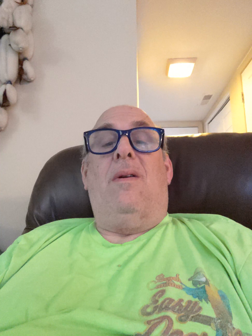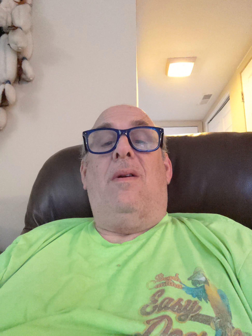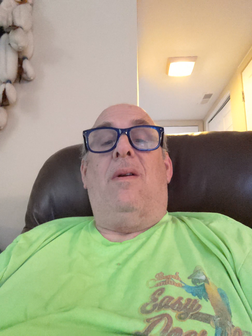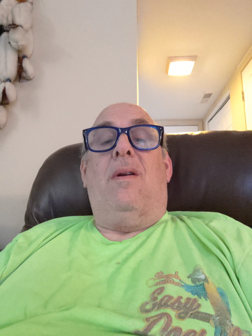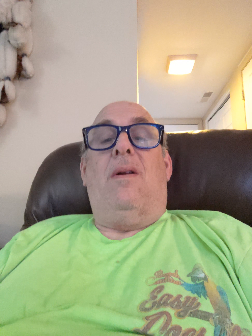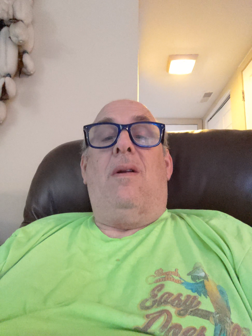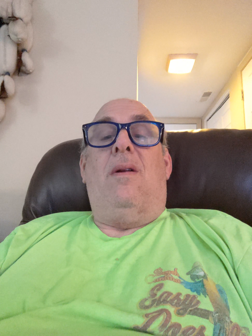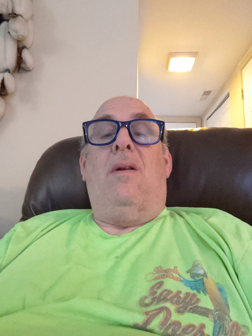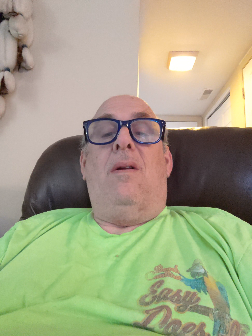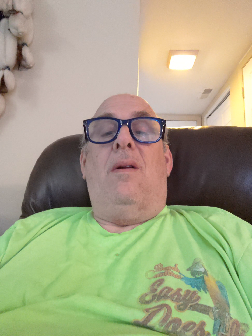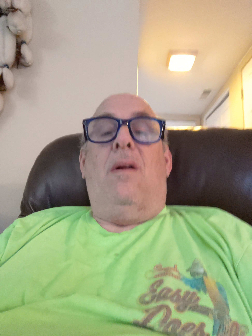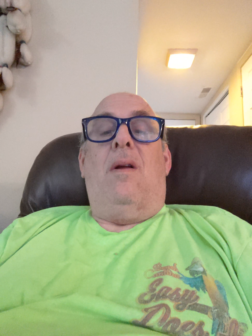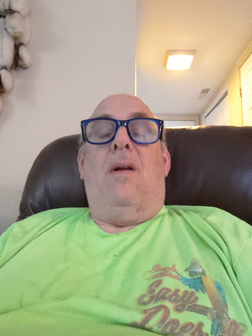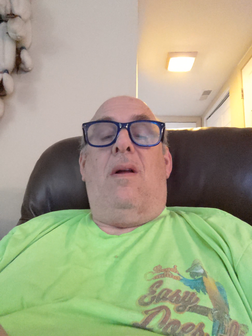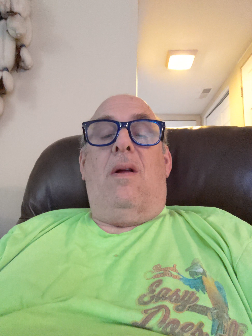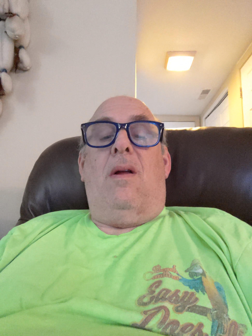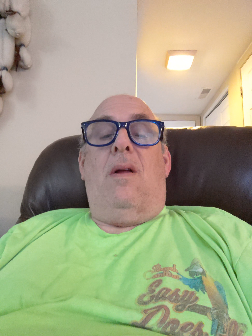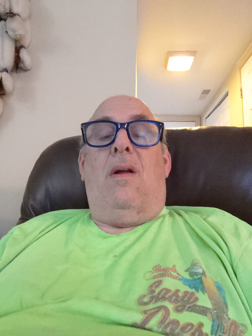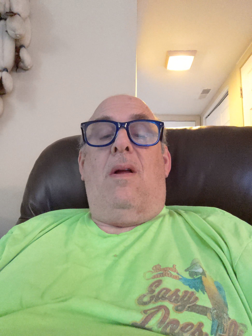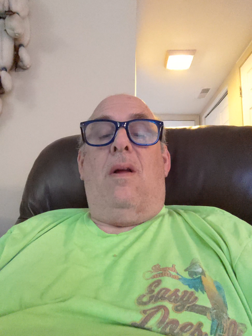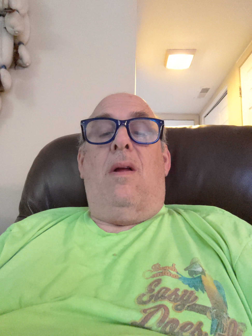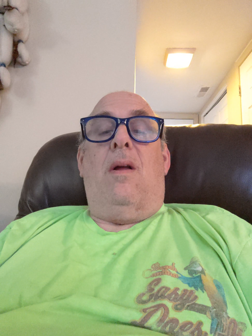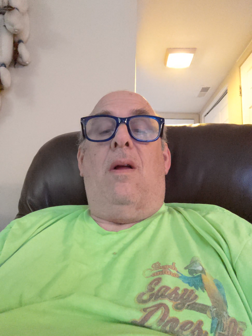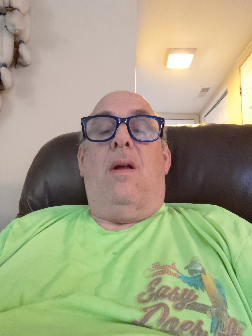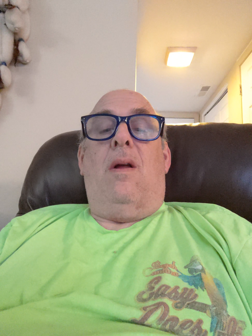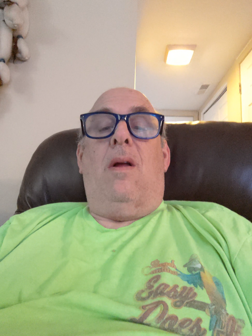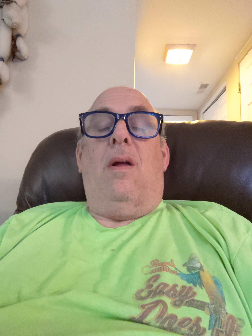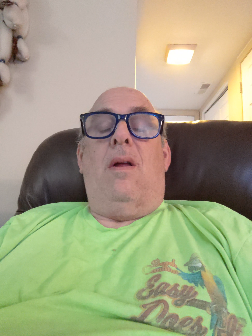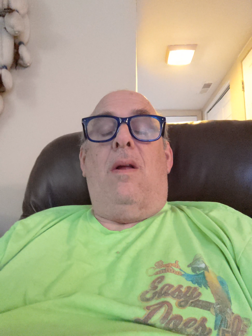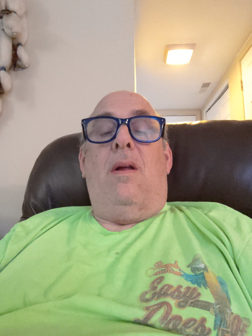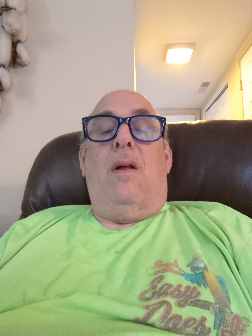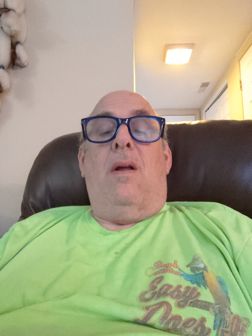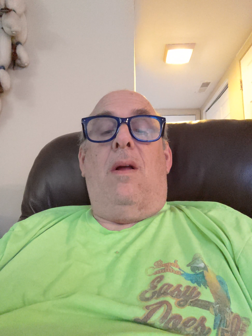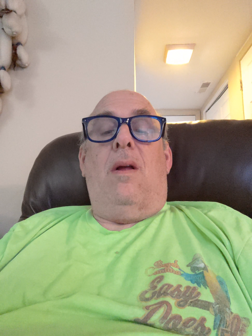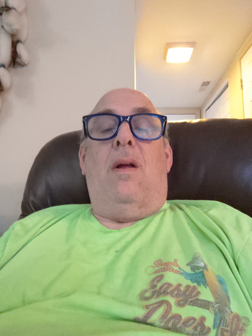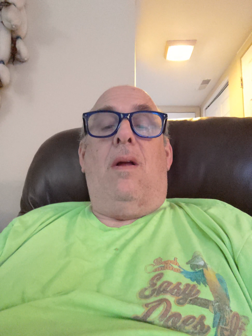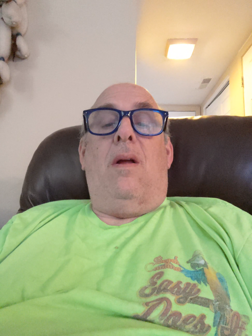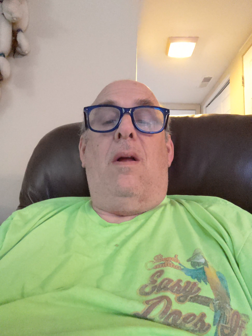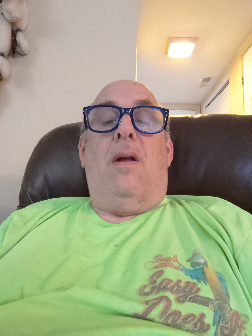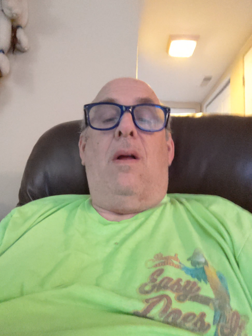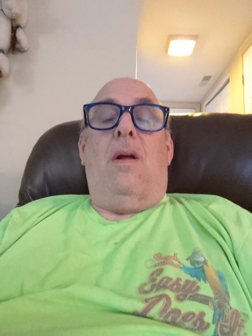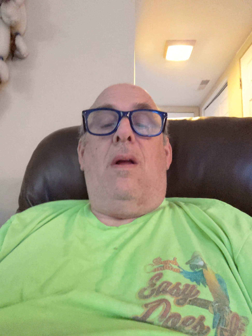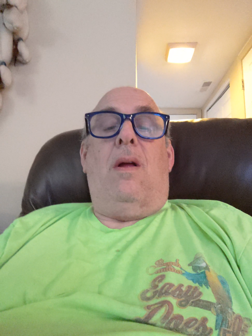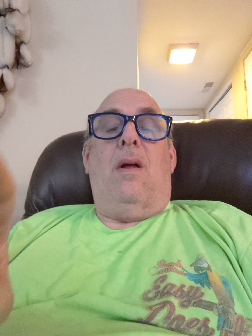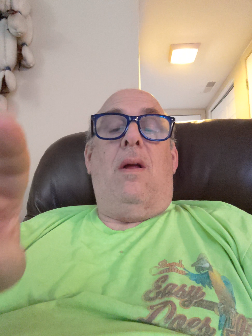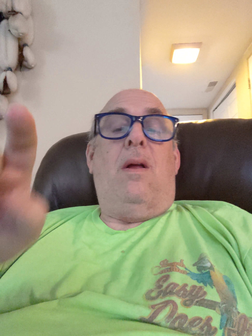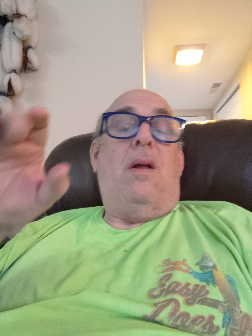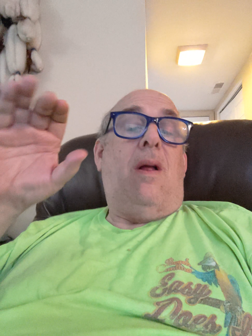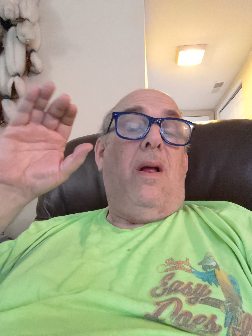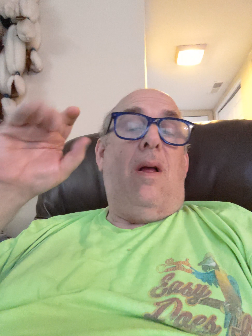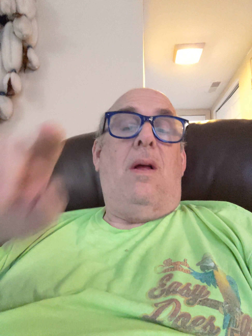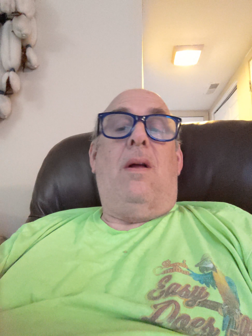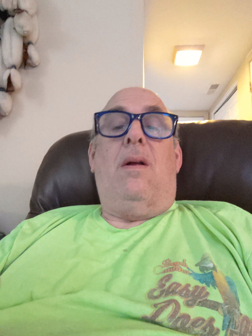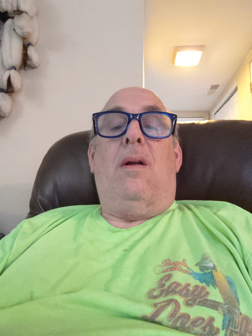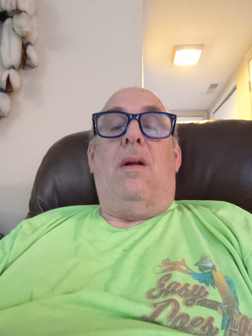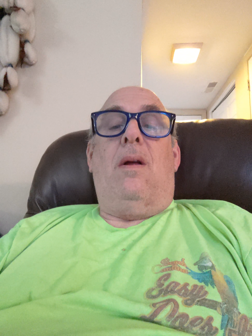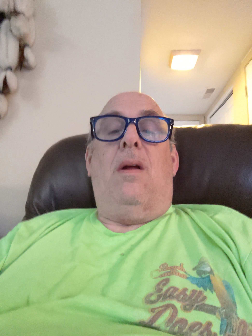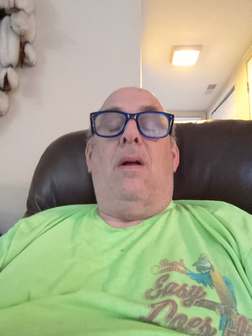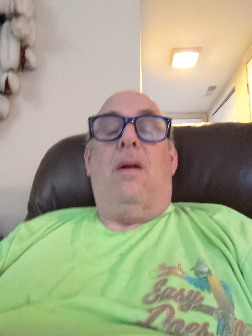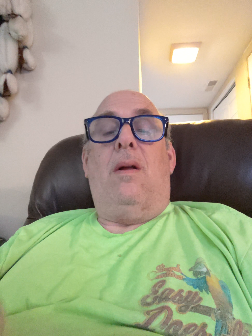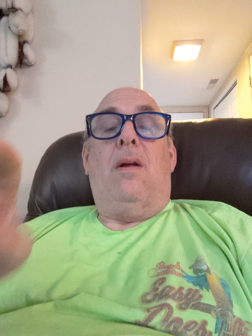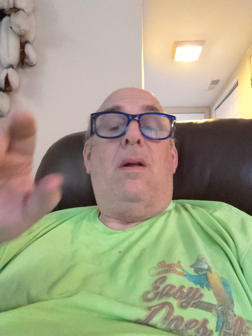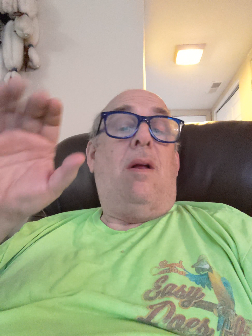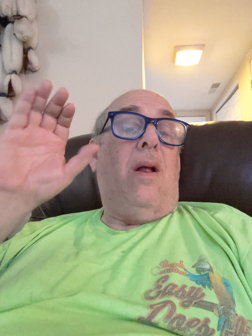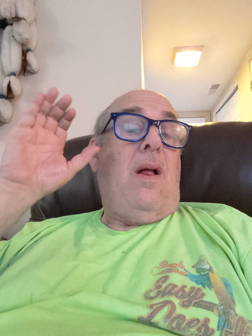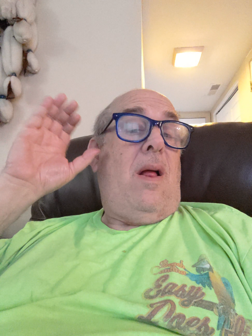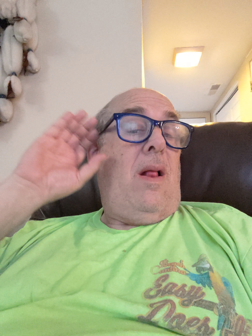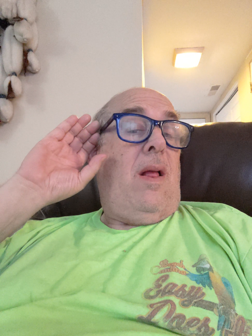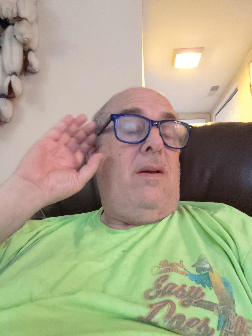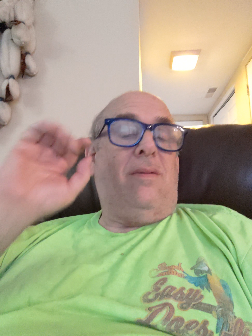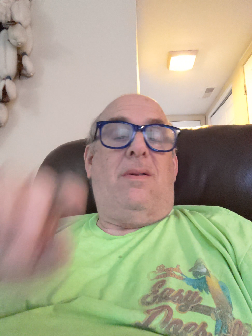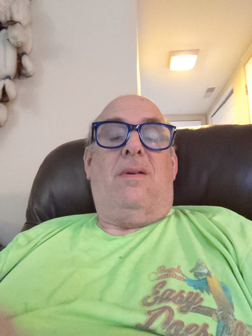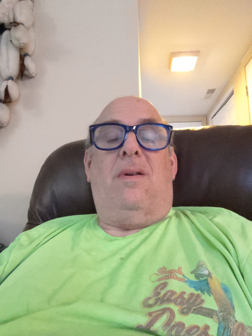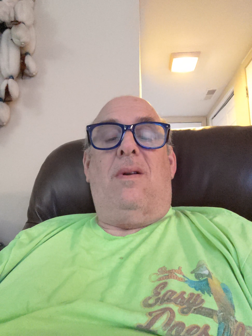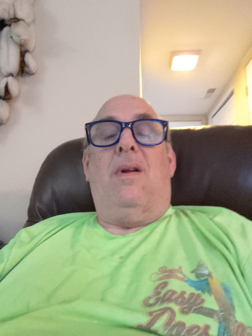listen